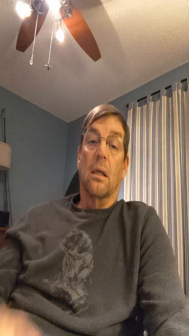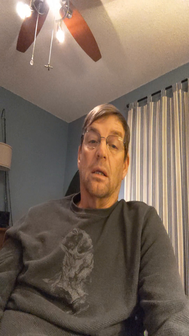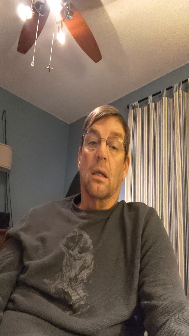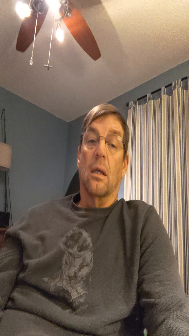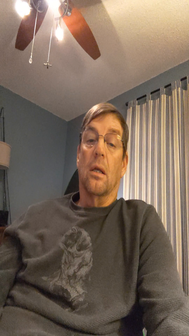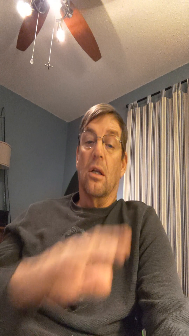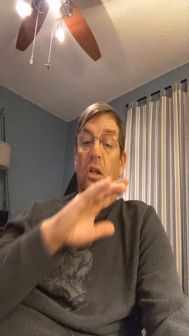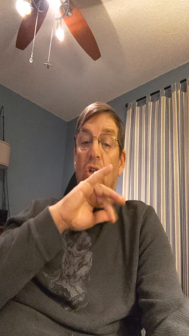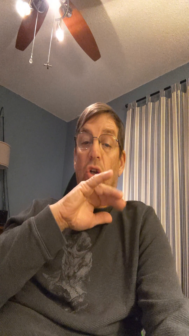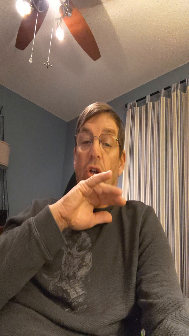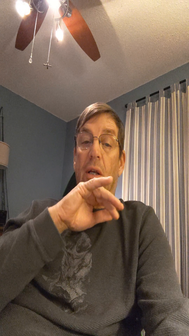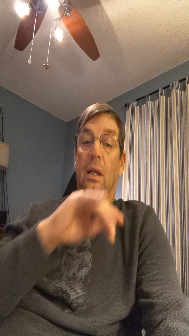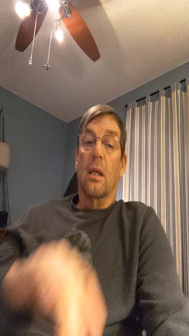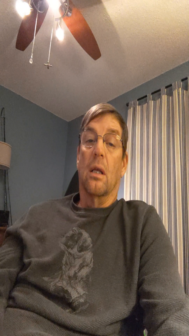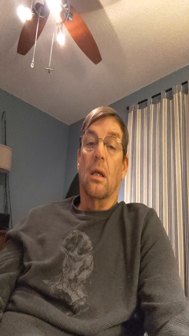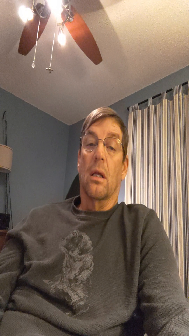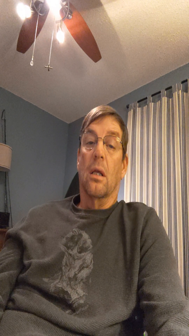dirty